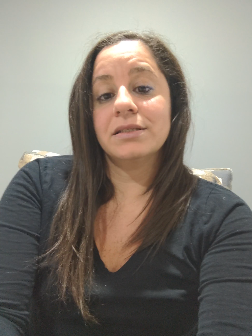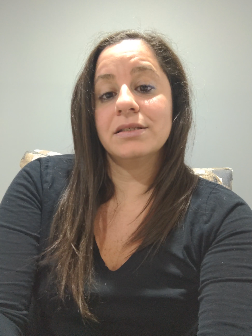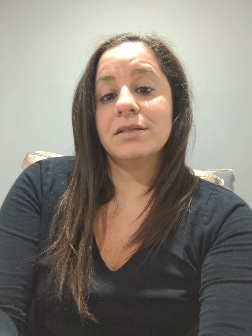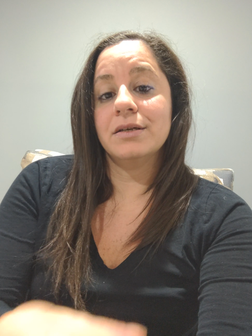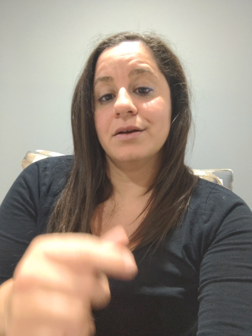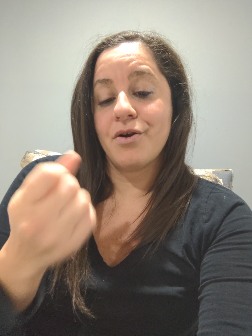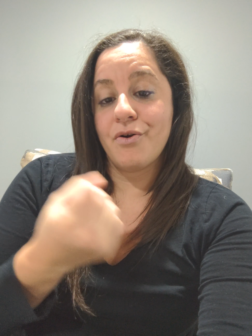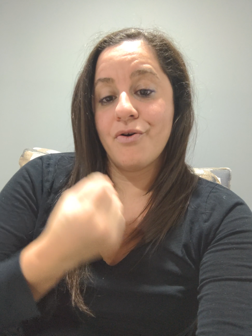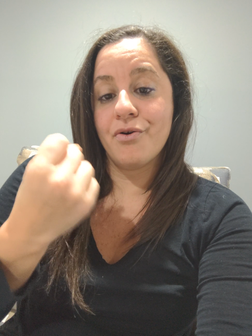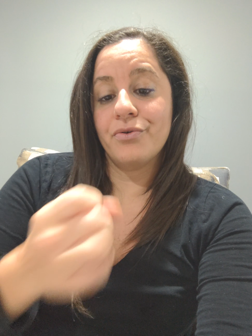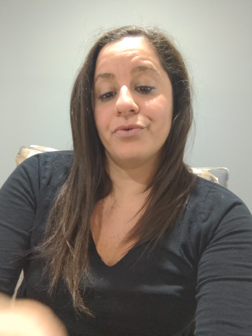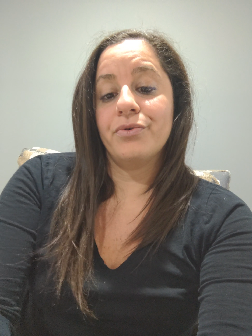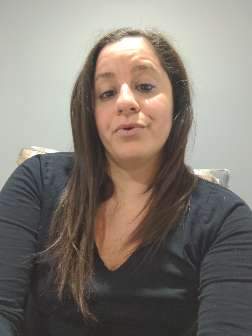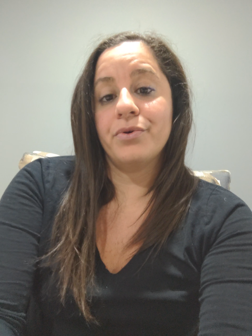car